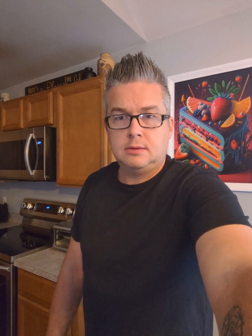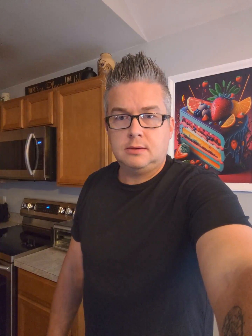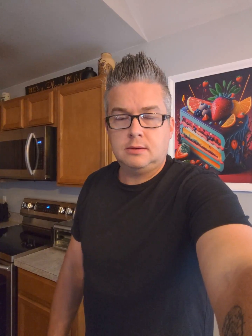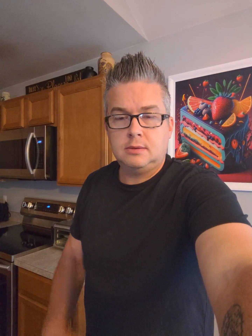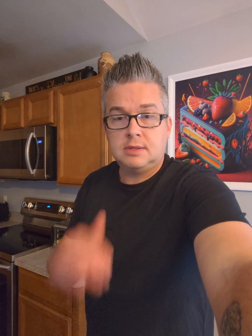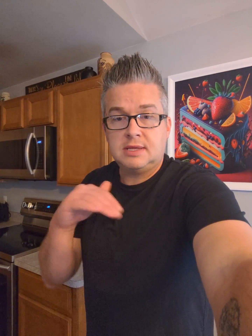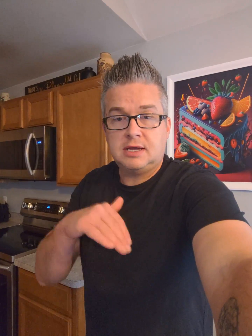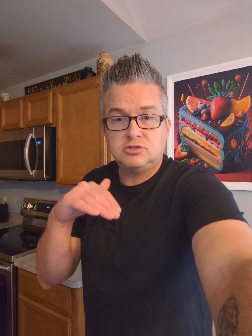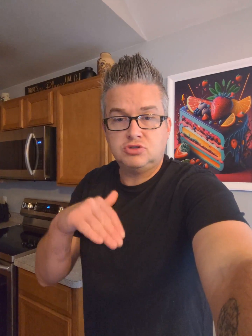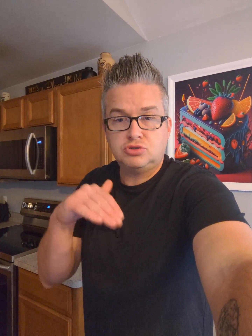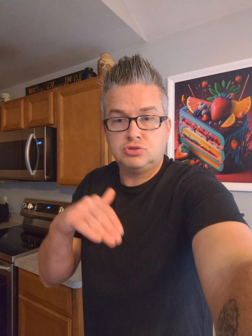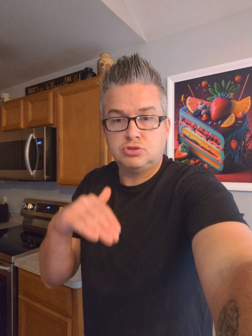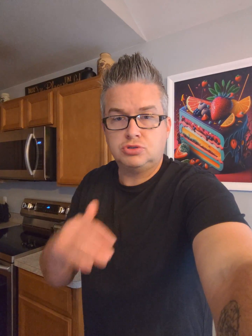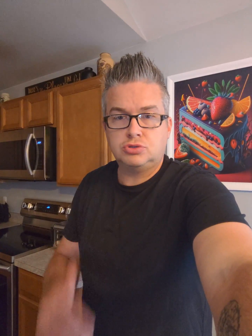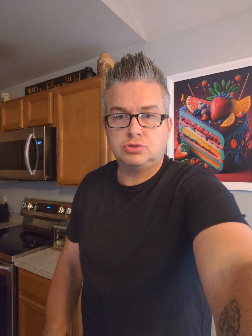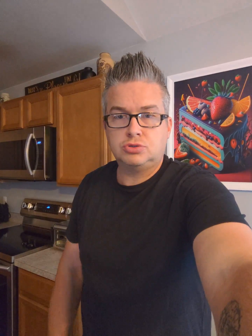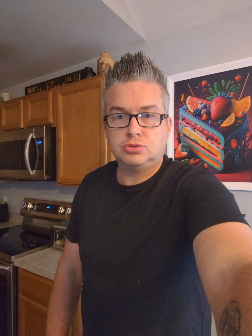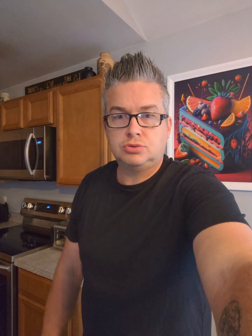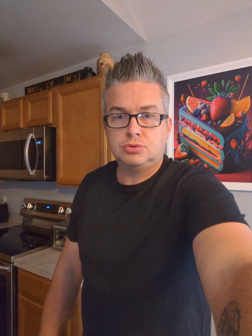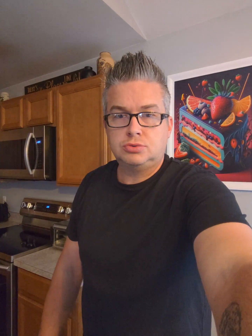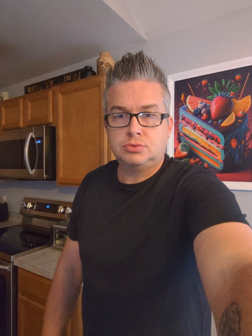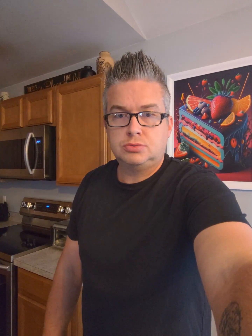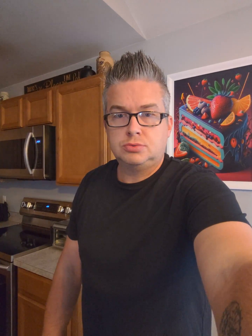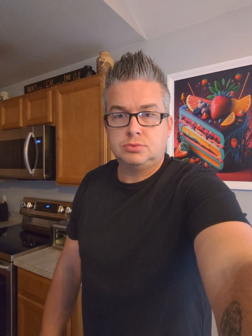doctor